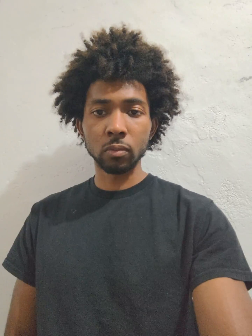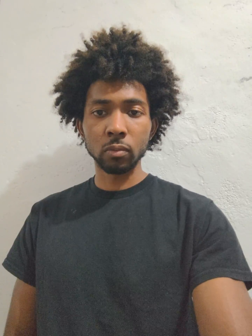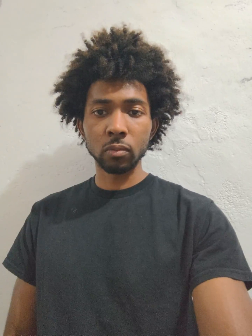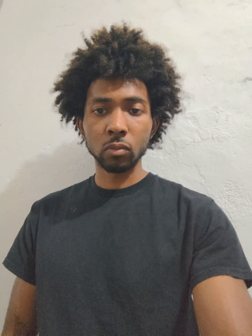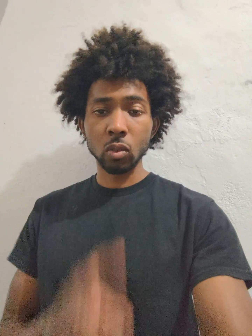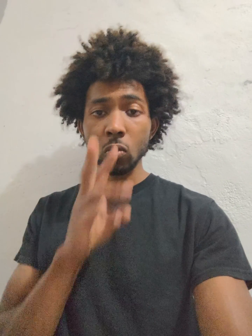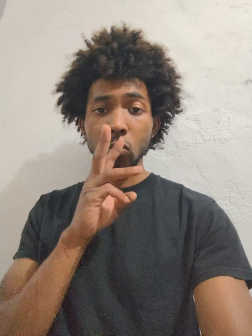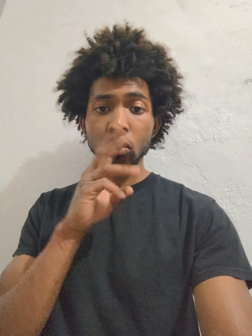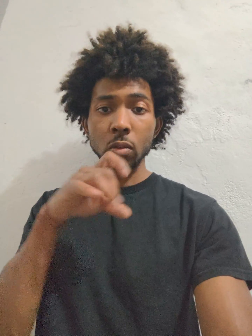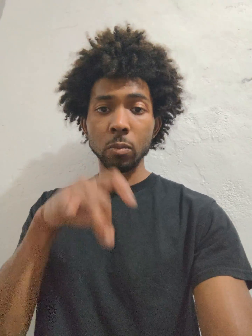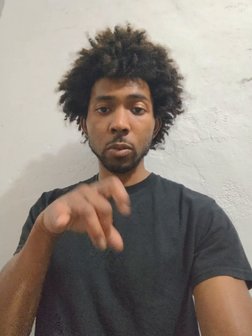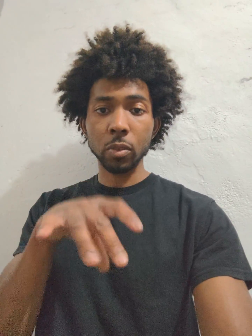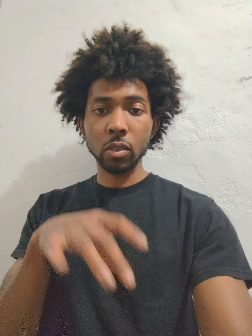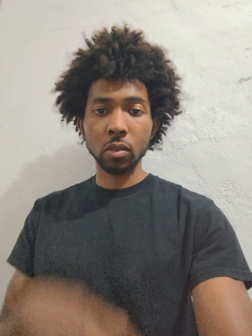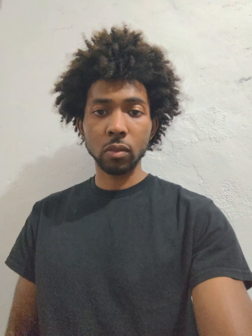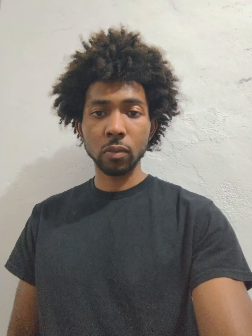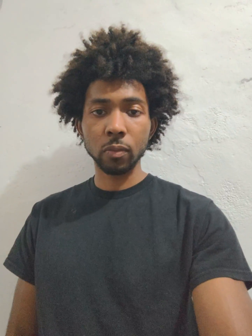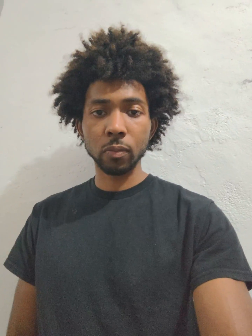melon